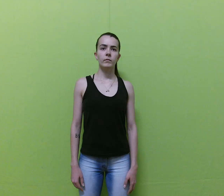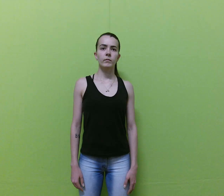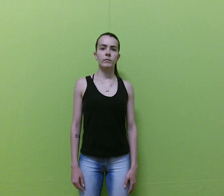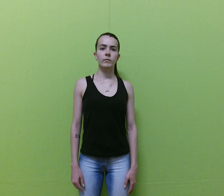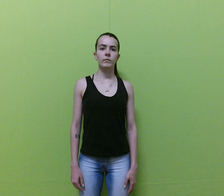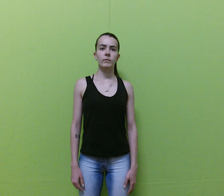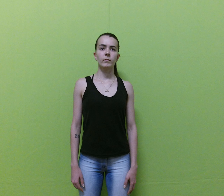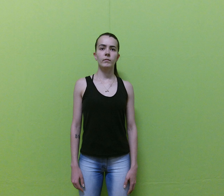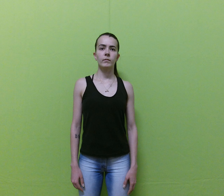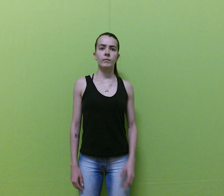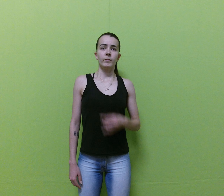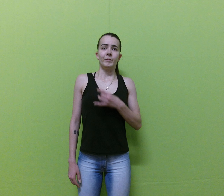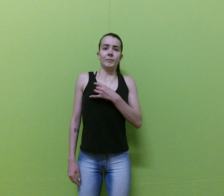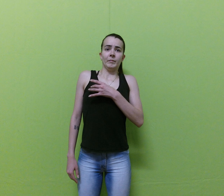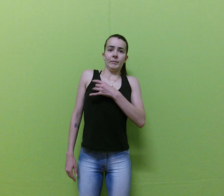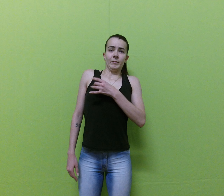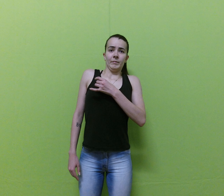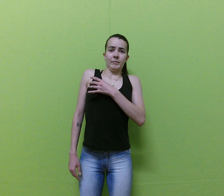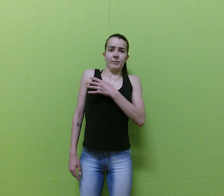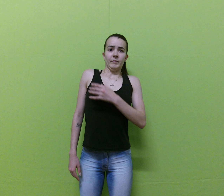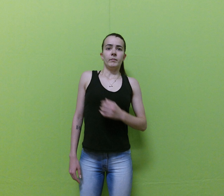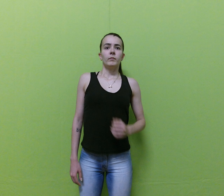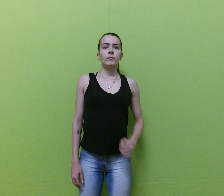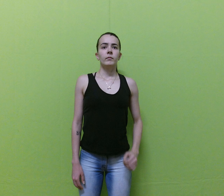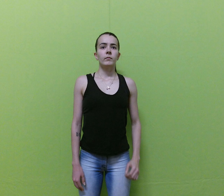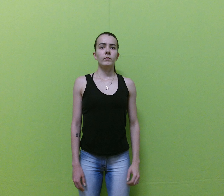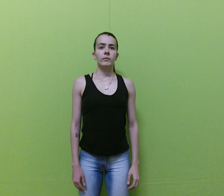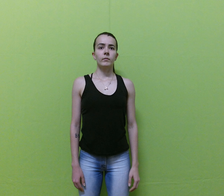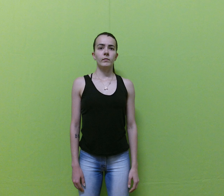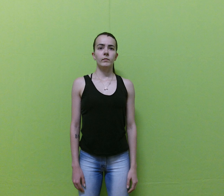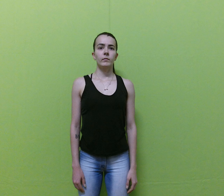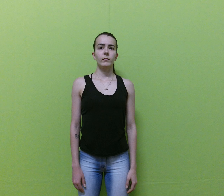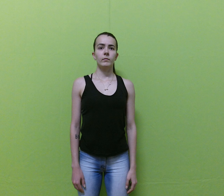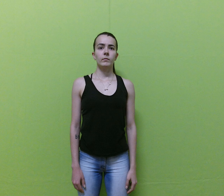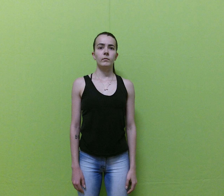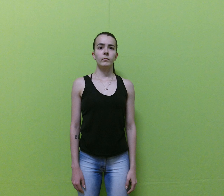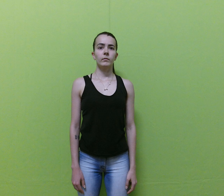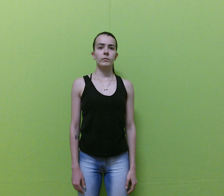medo